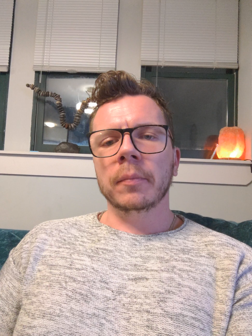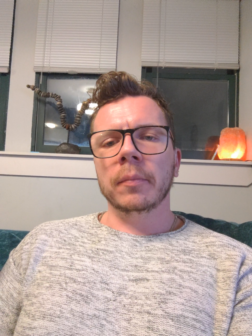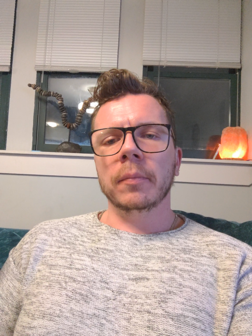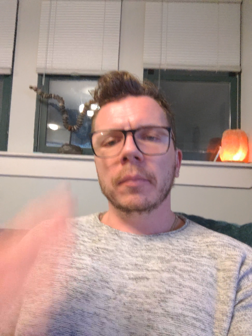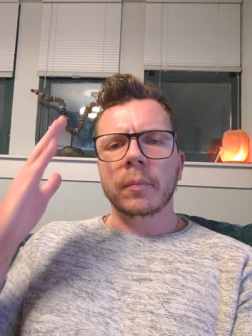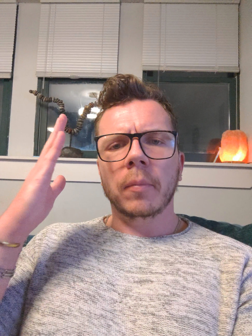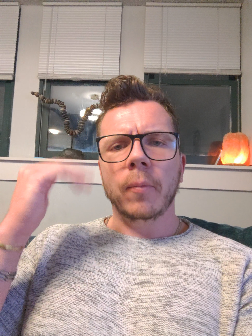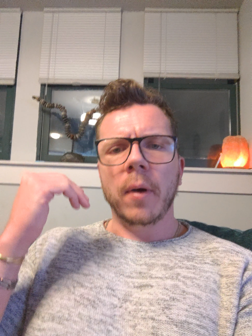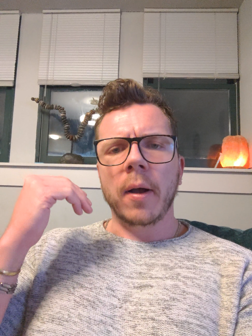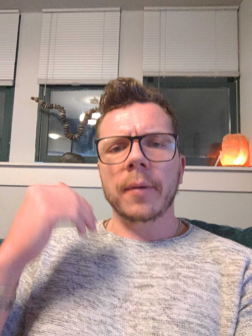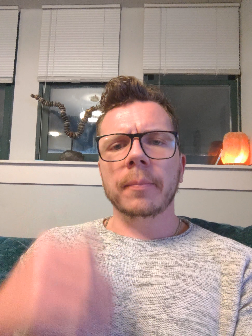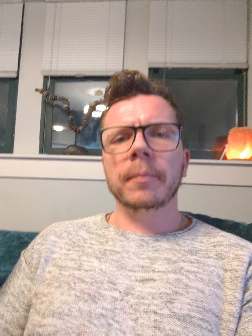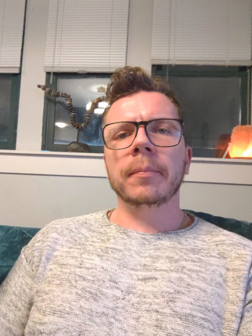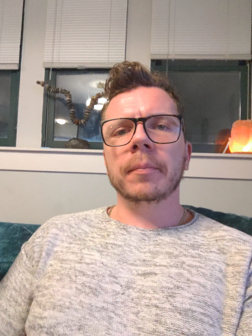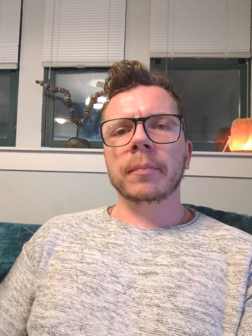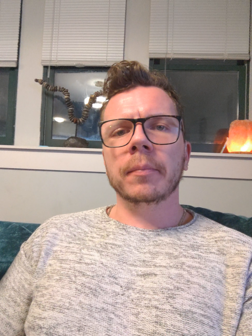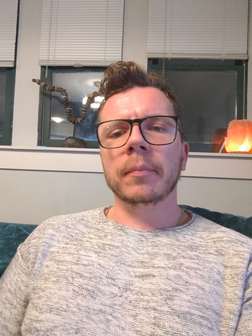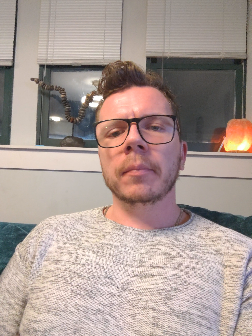why